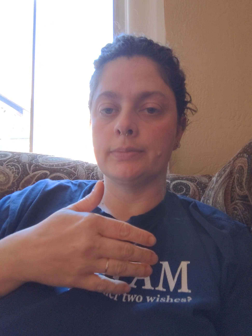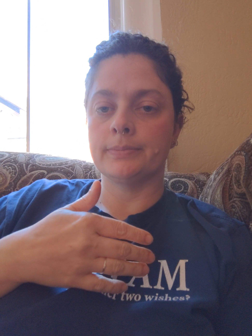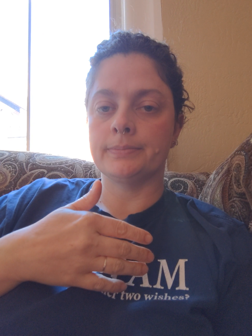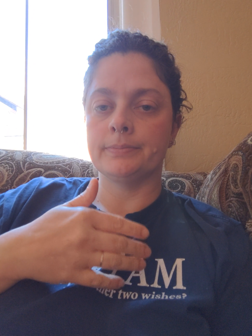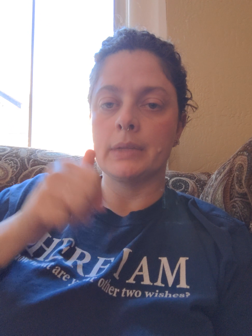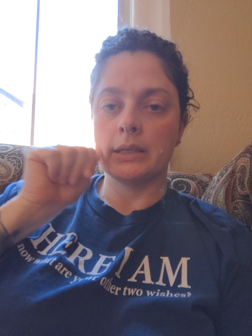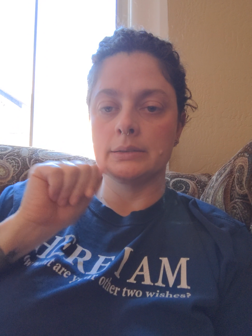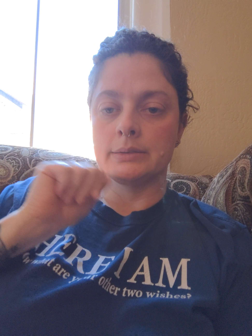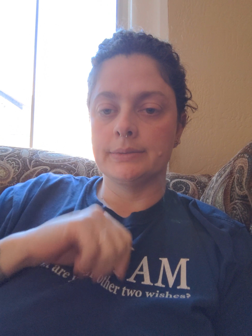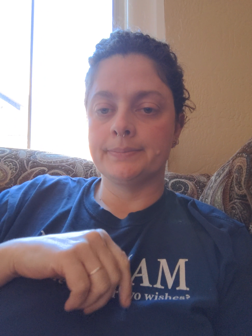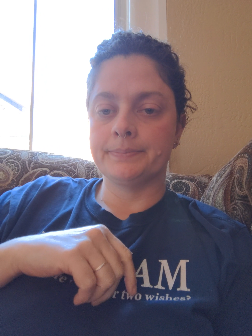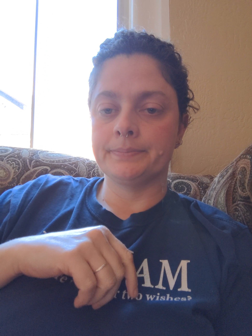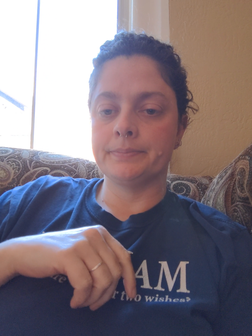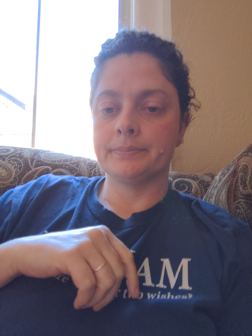aunt